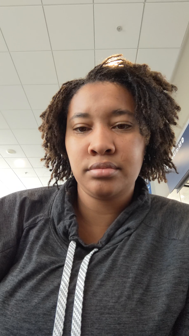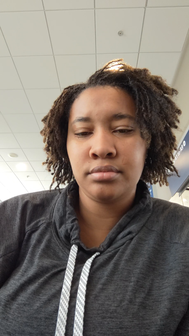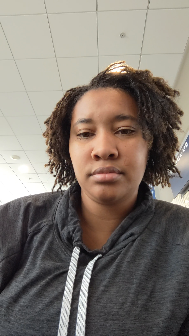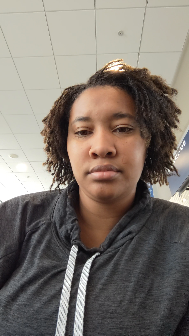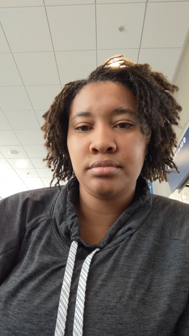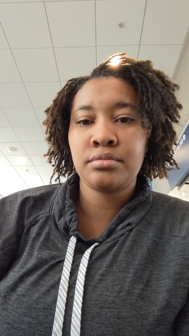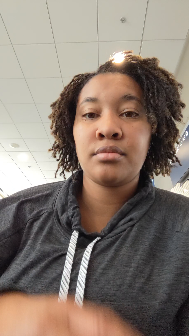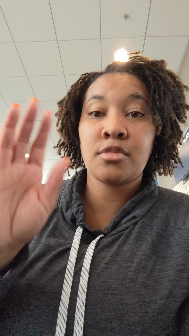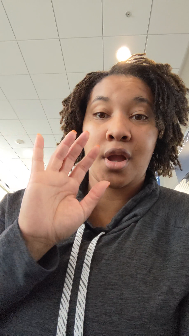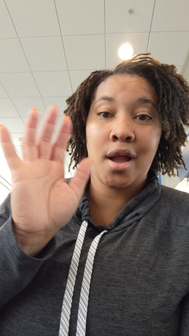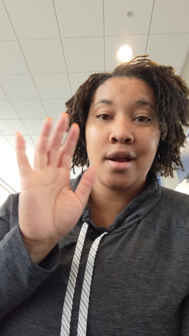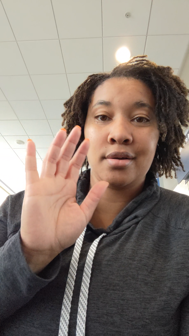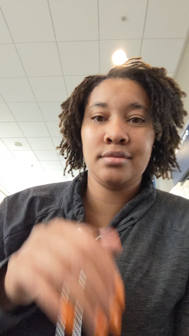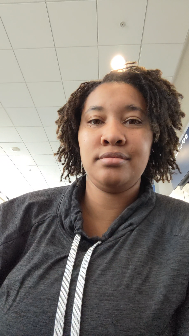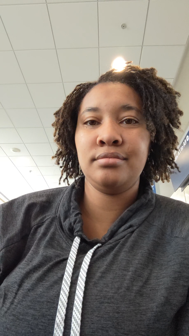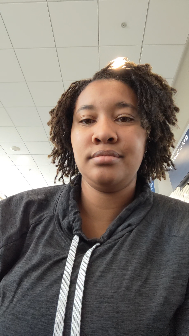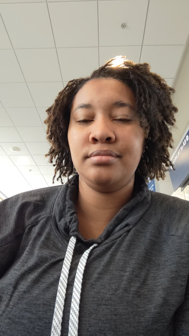hi